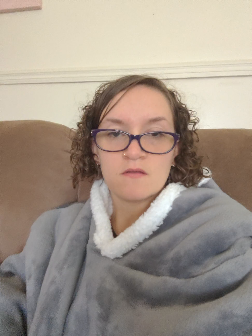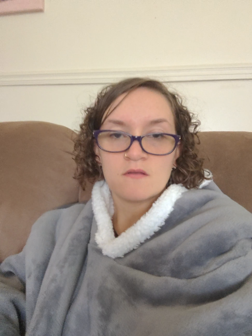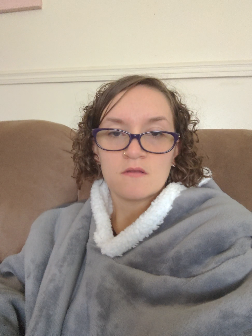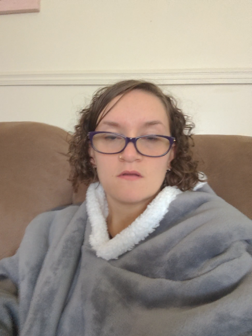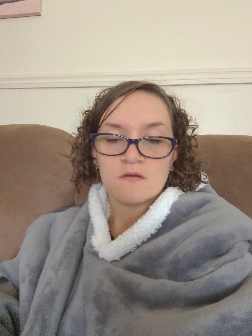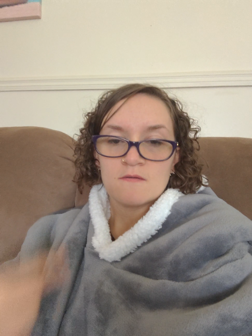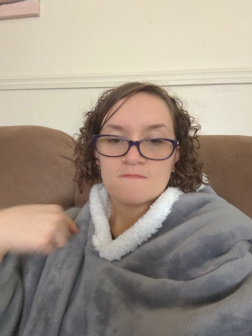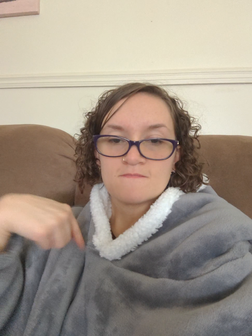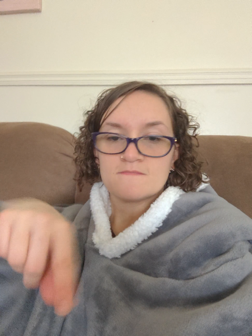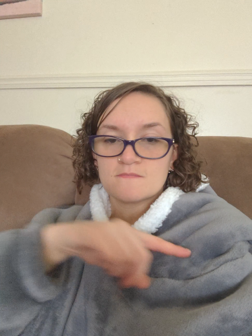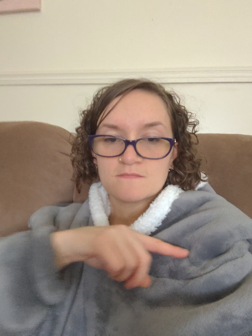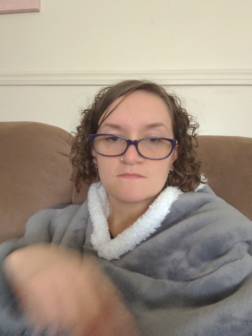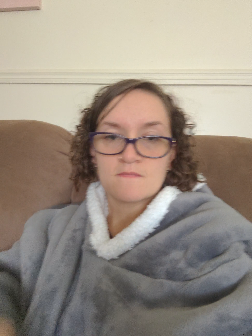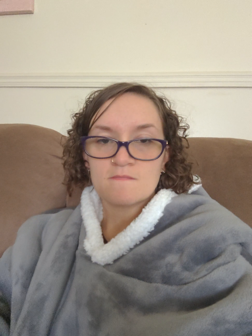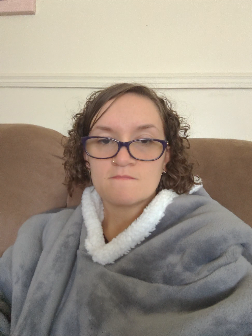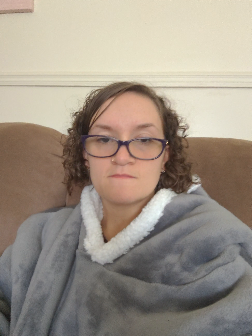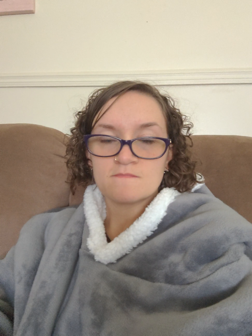we